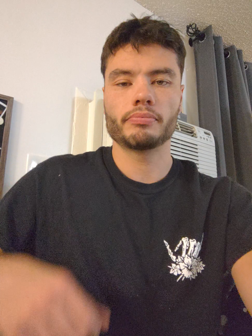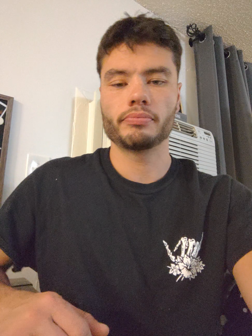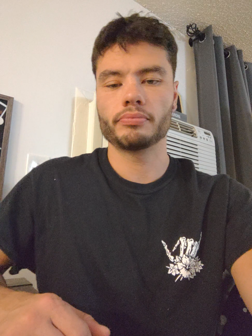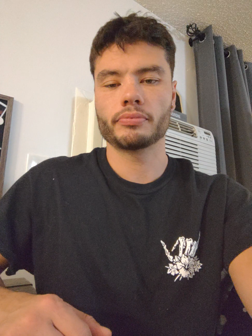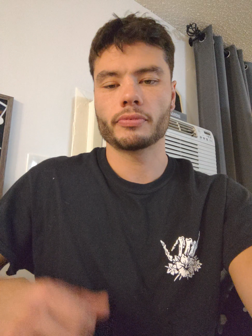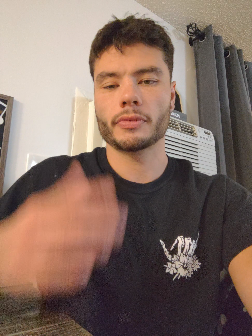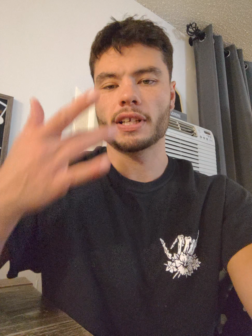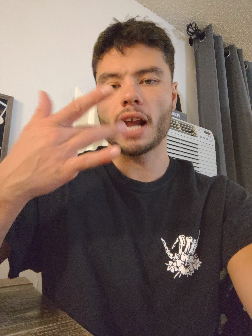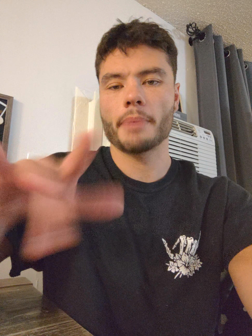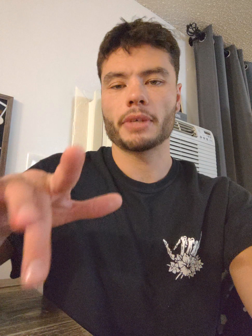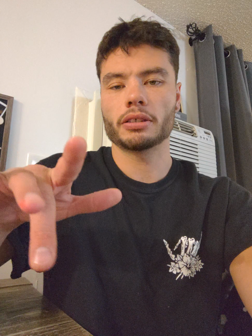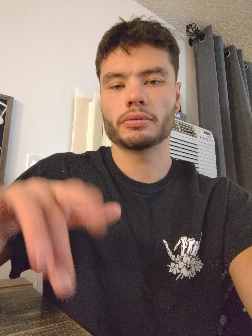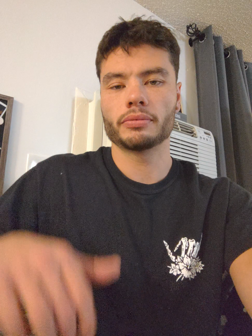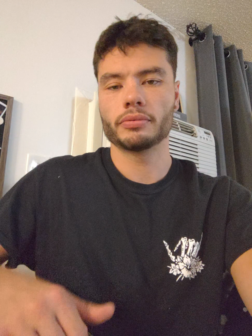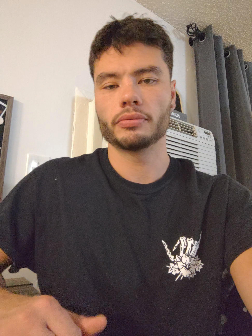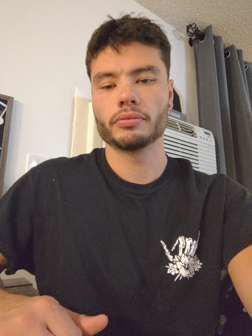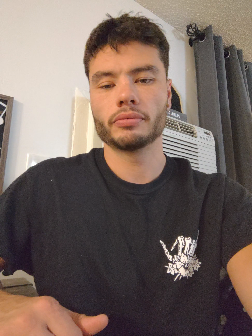empty